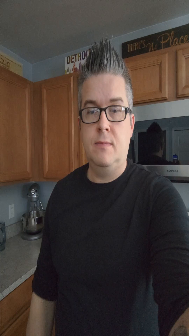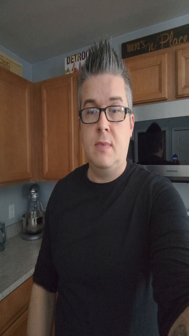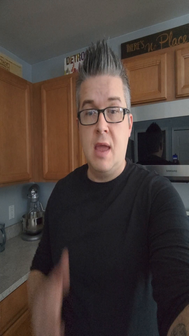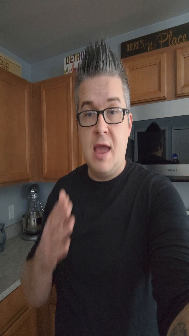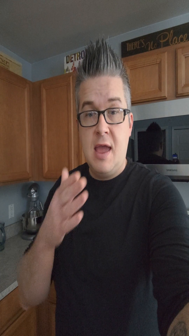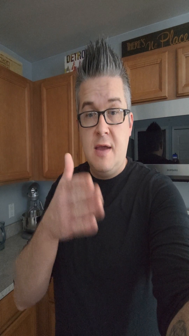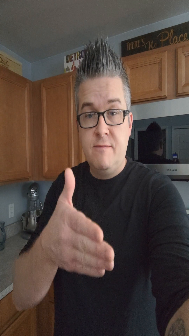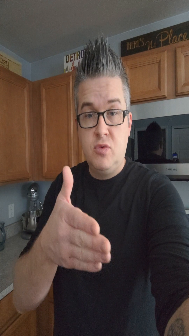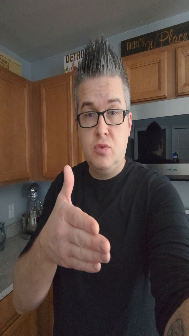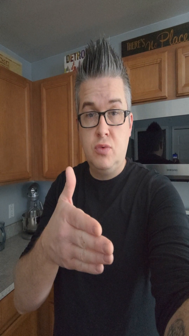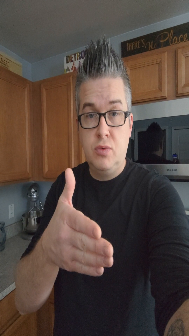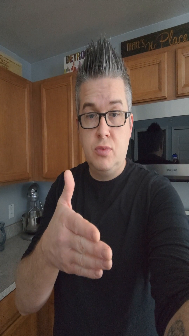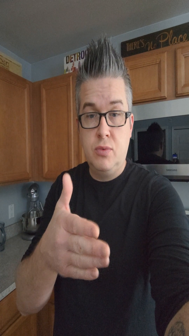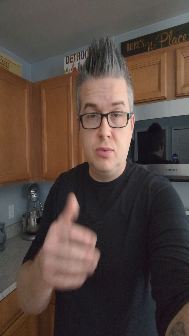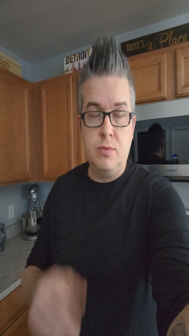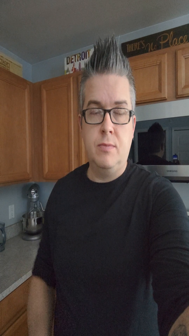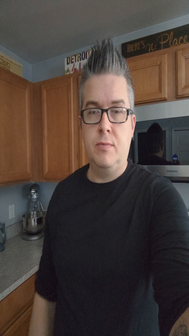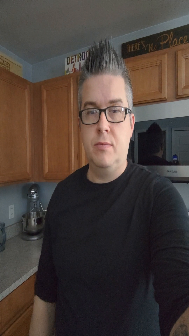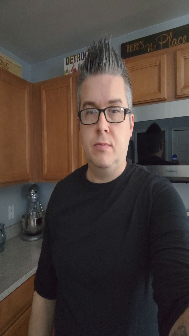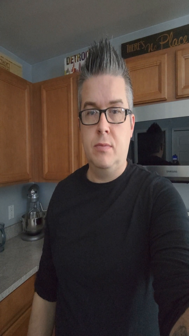after